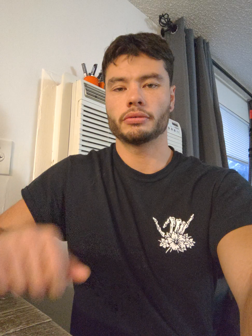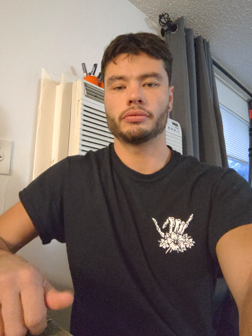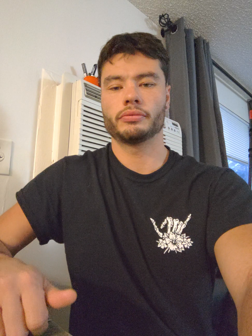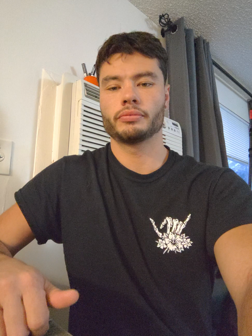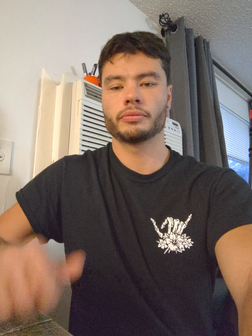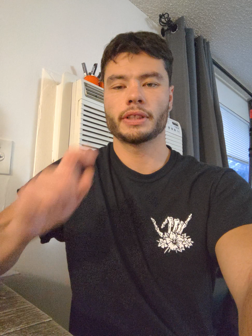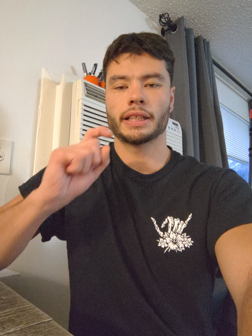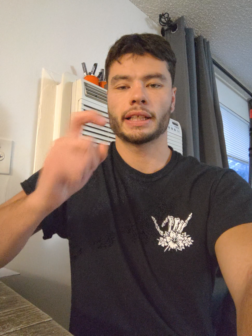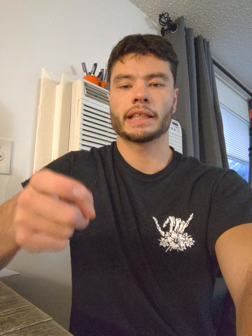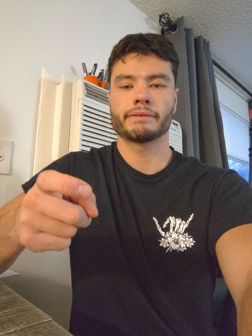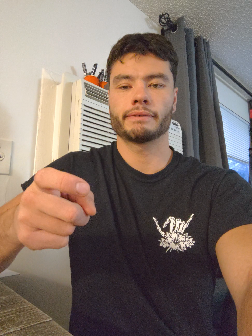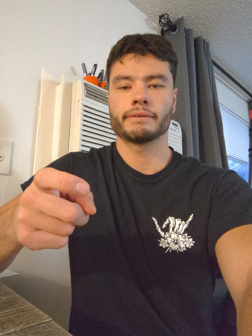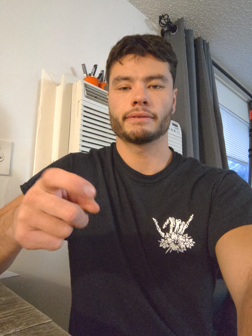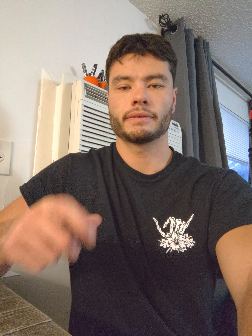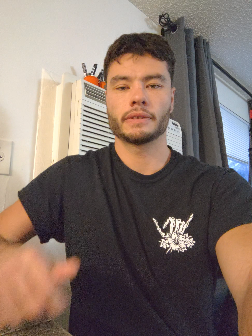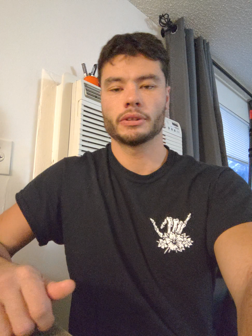gift